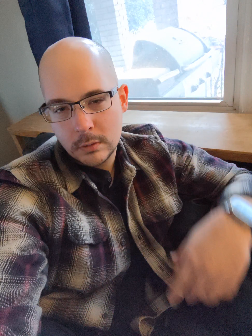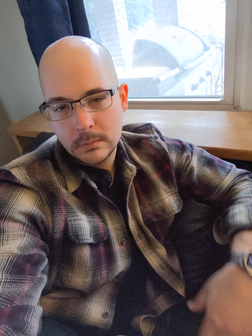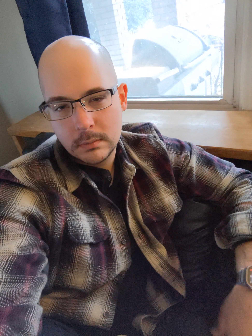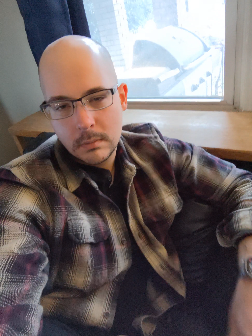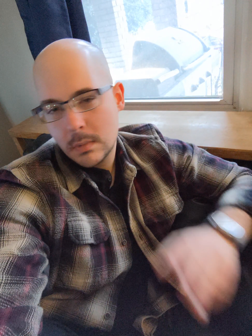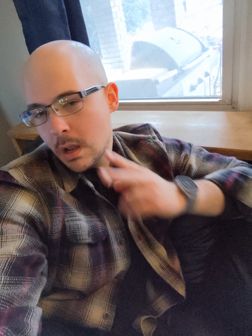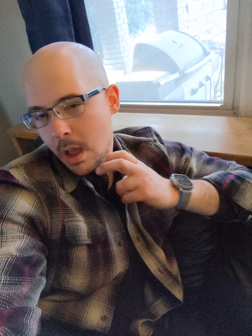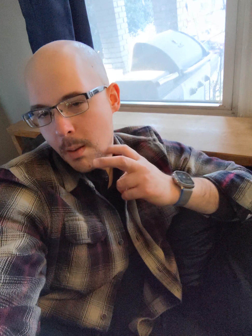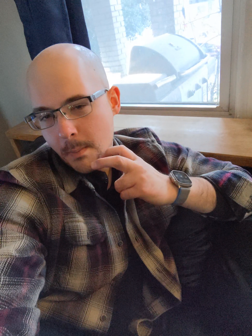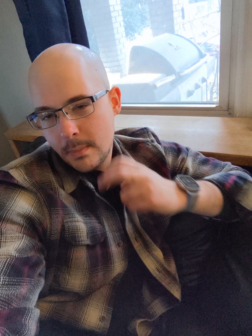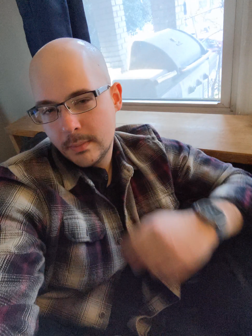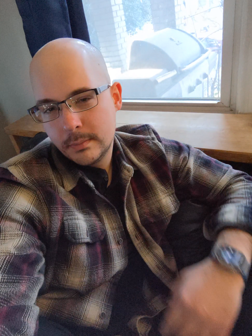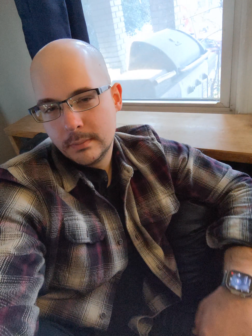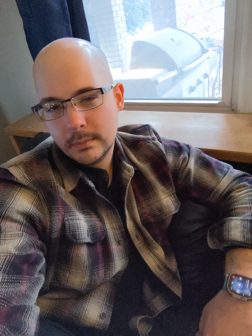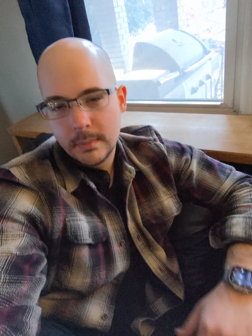gum